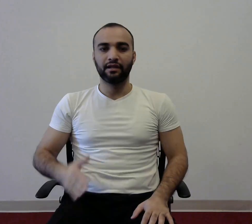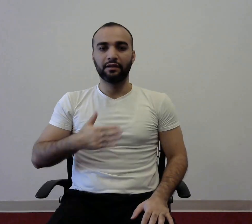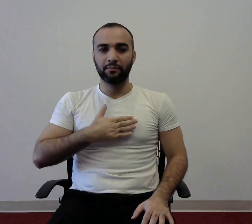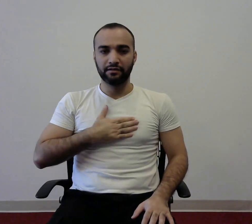mən